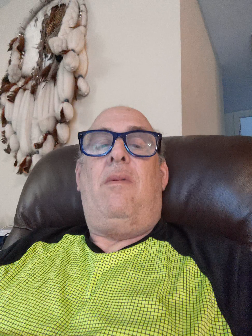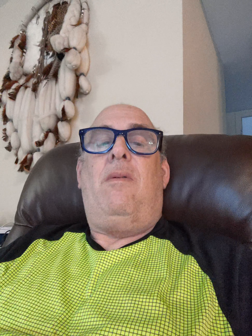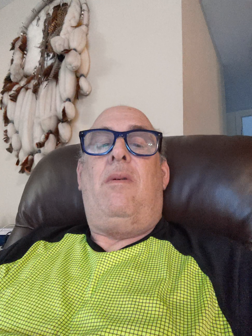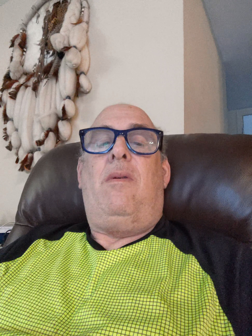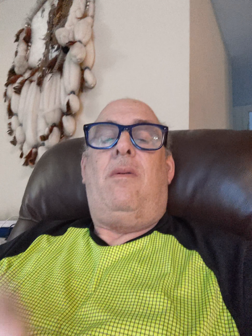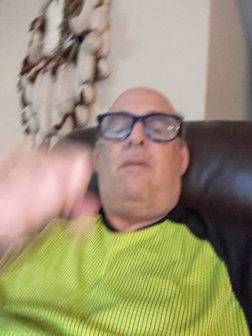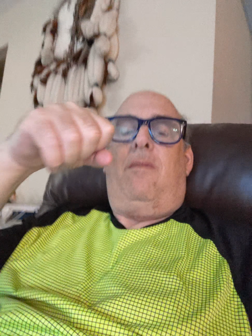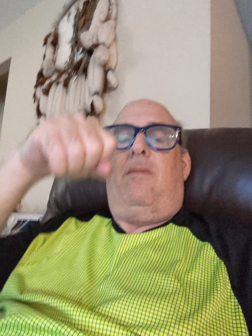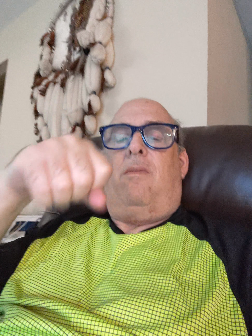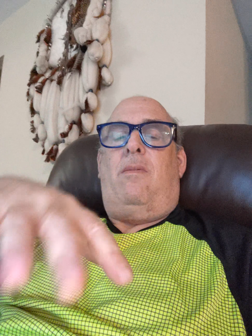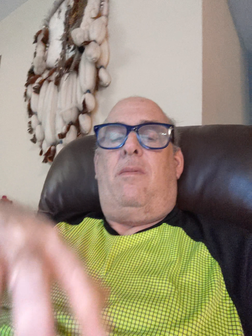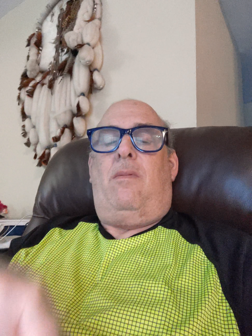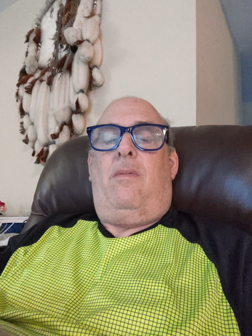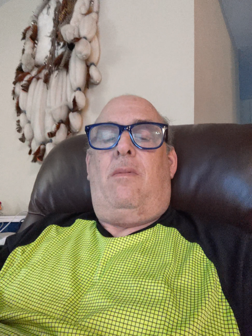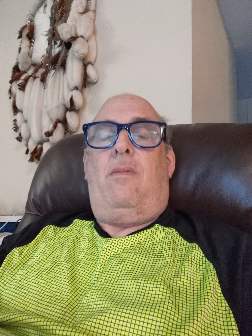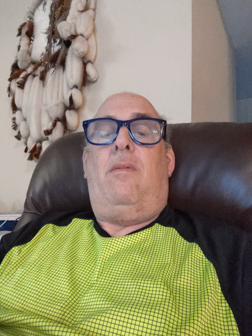drop